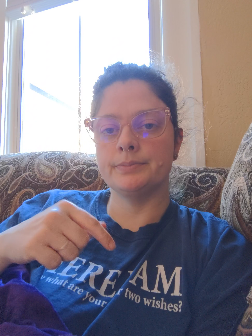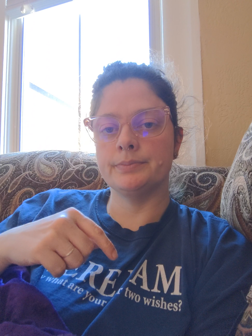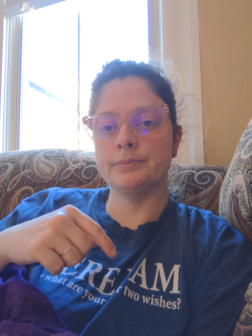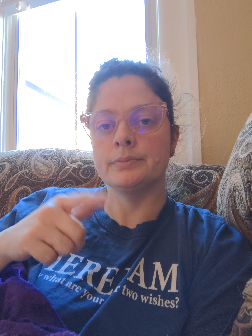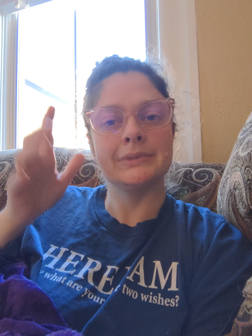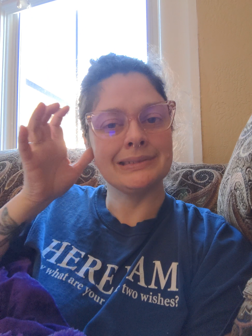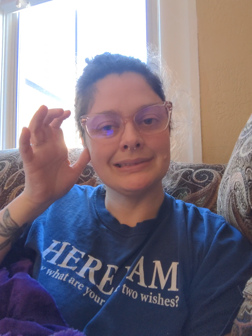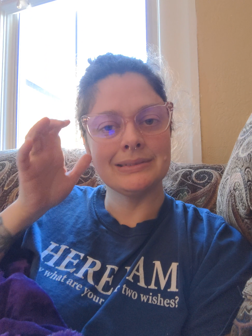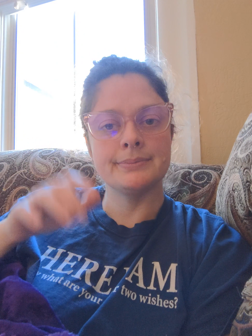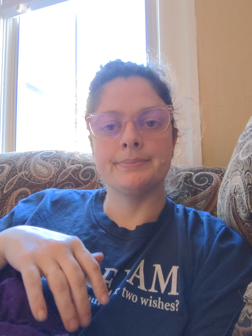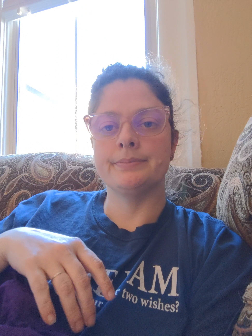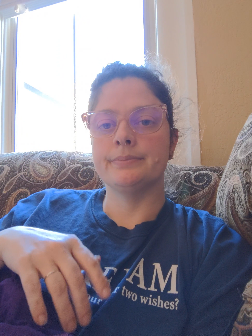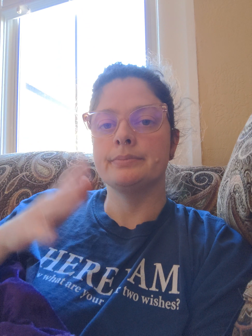listen